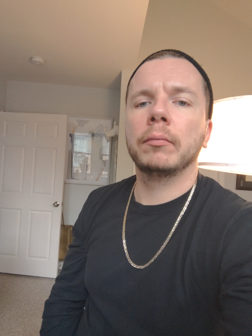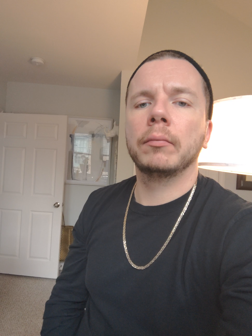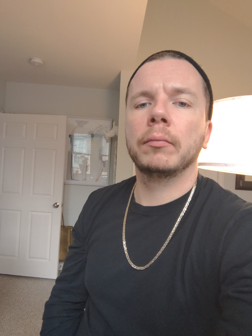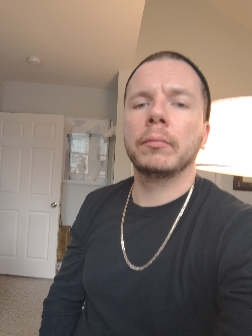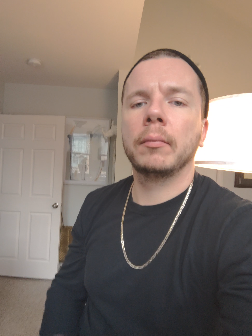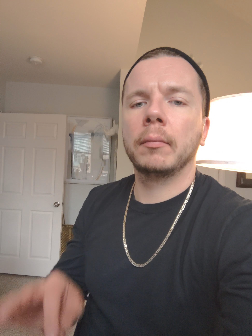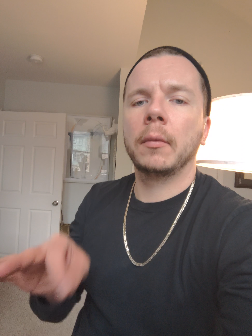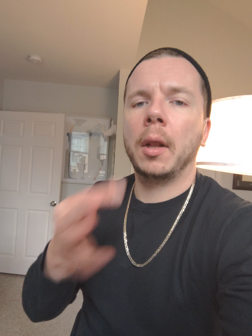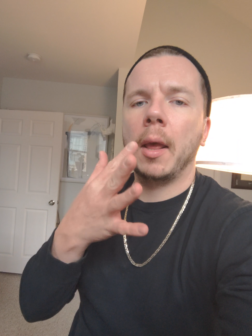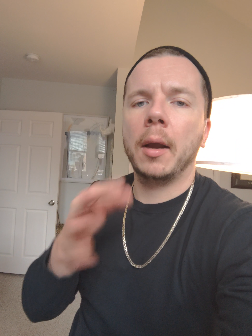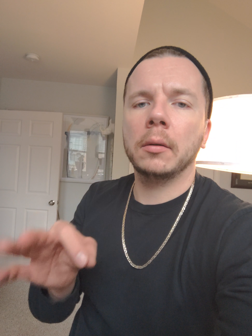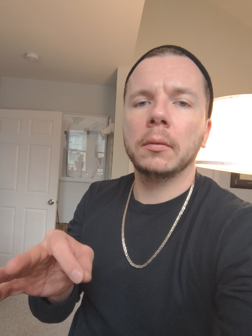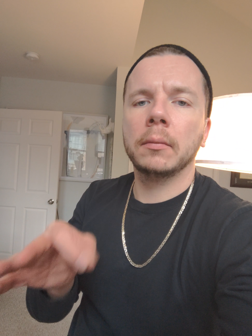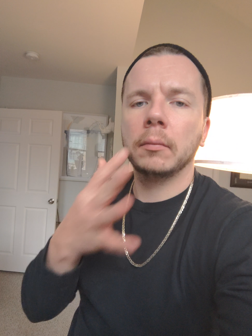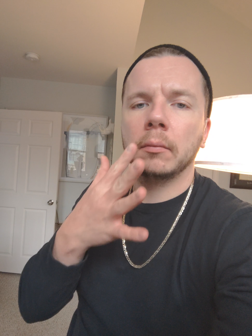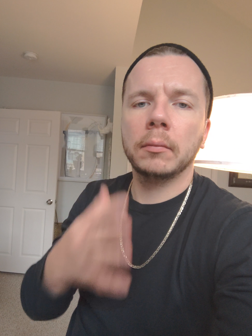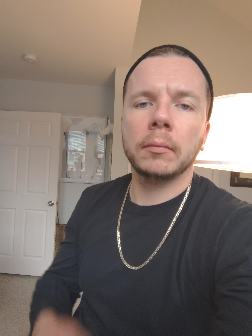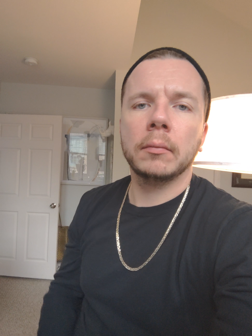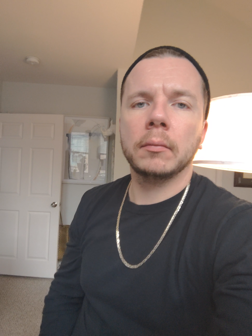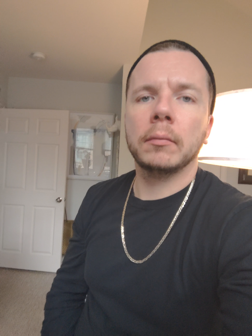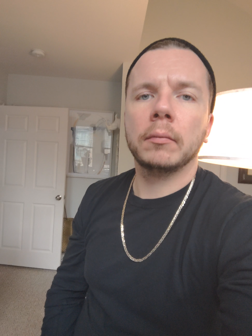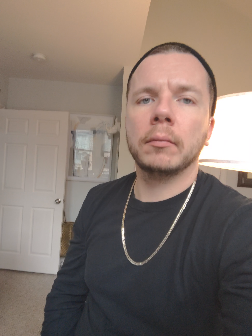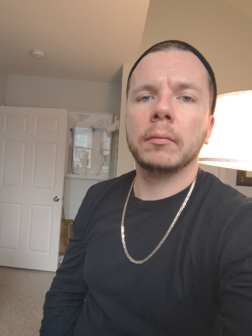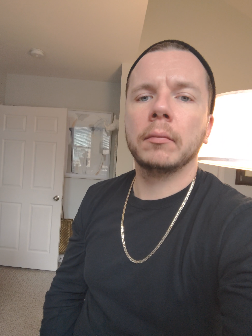snack